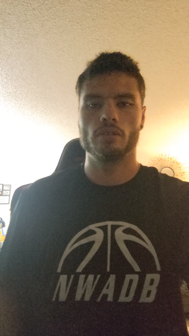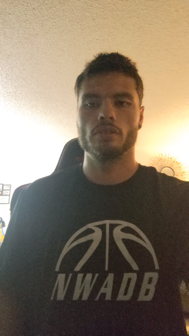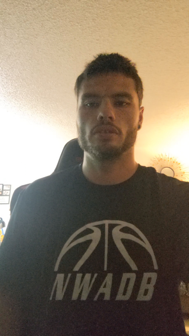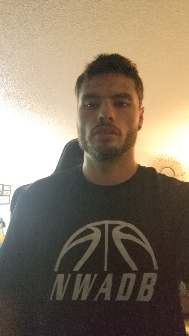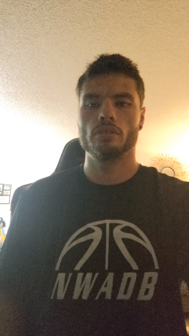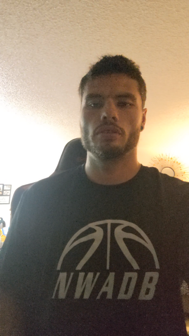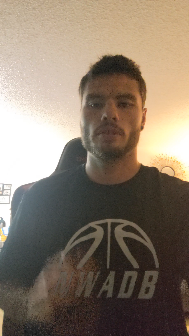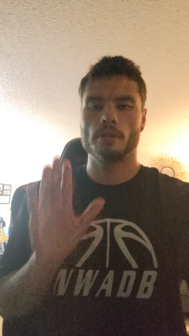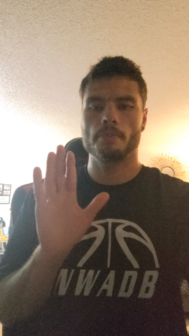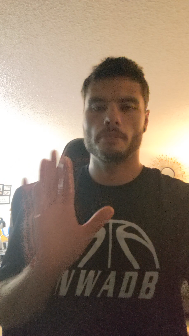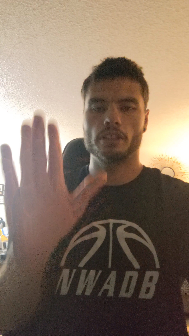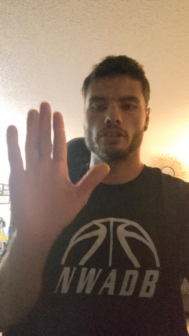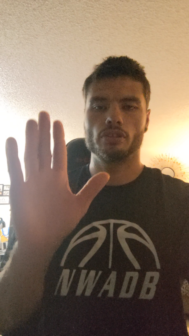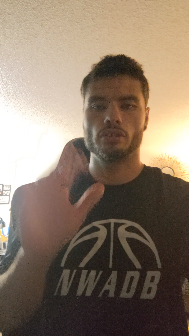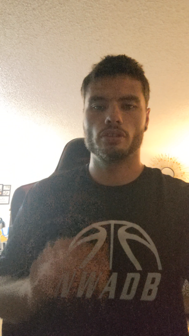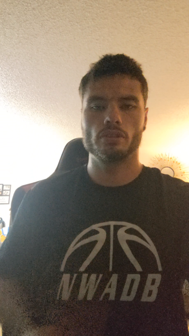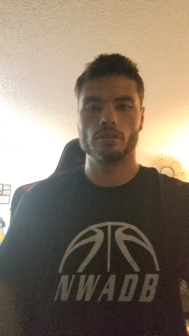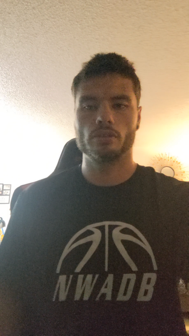push